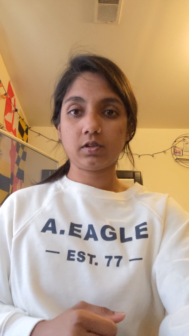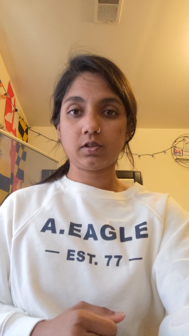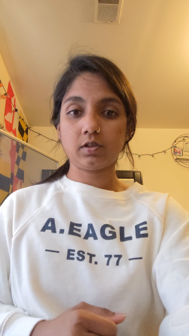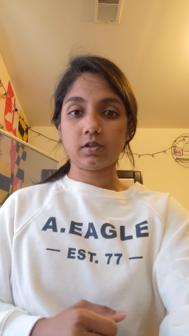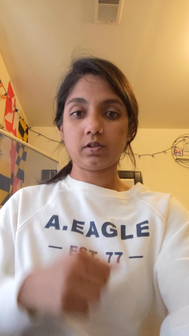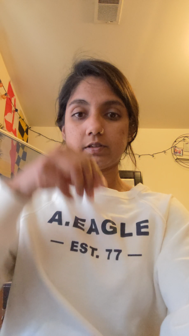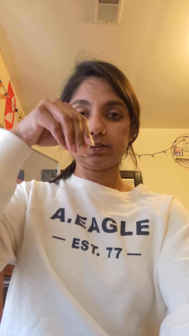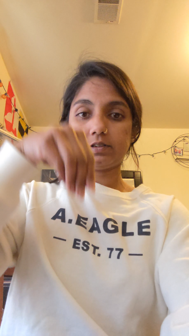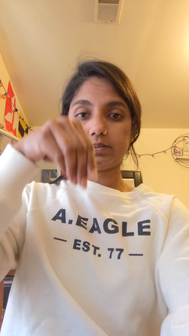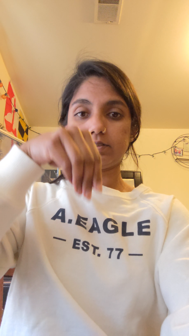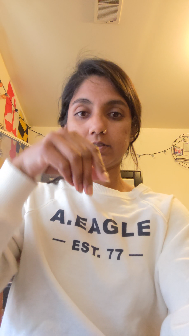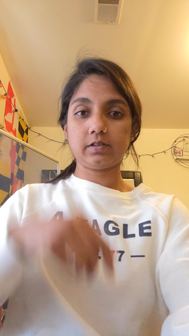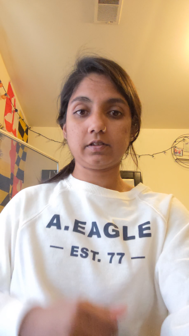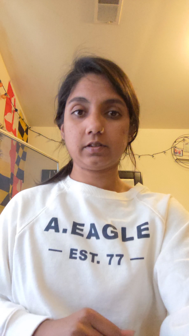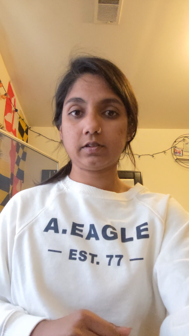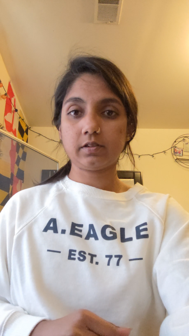inside